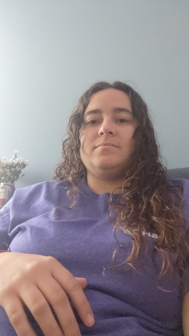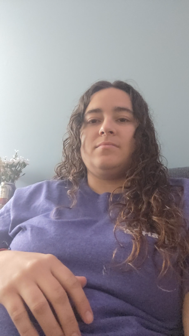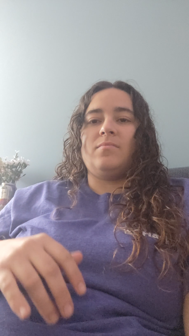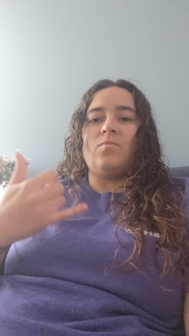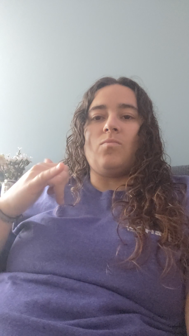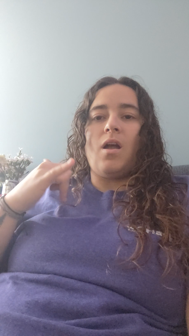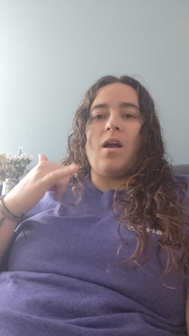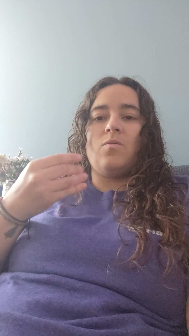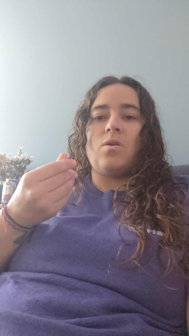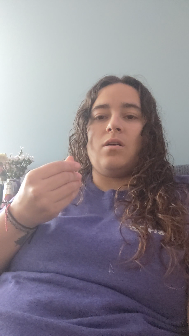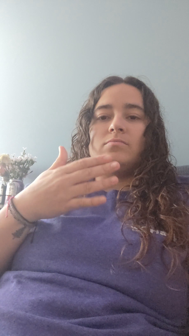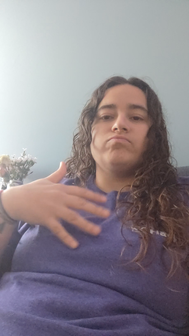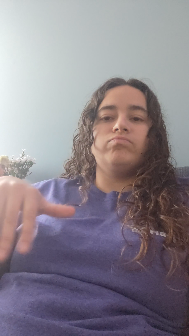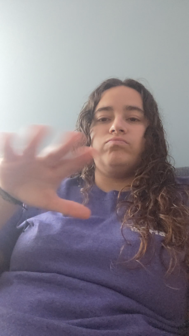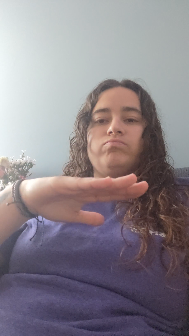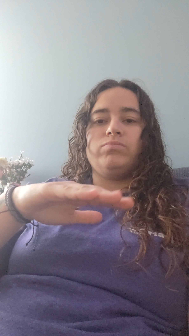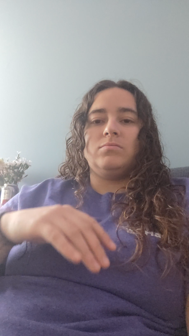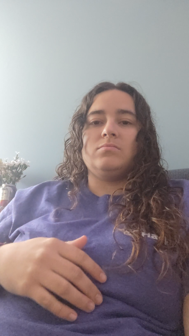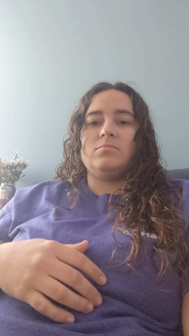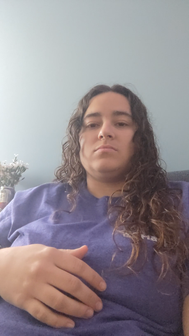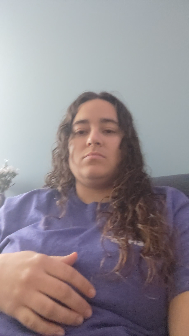playground